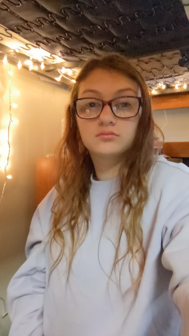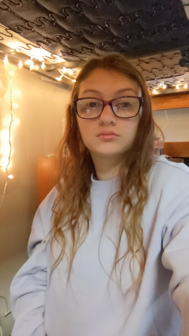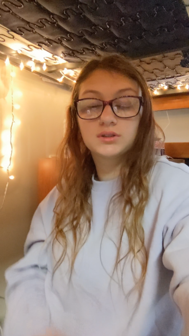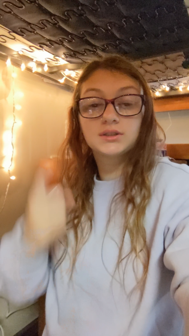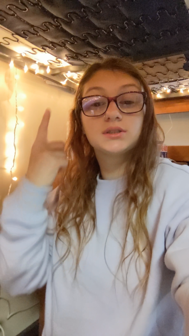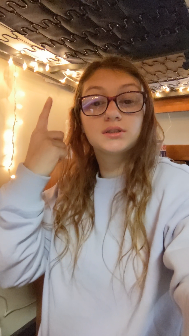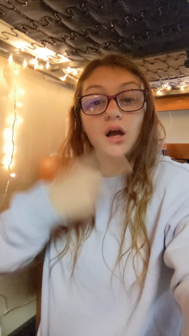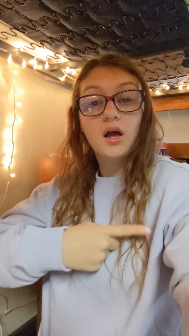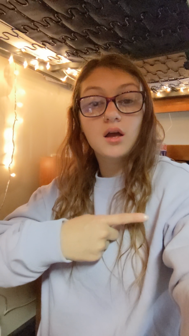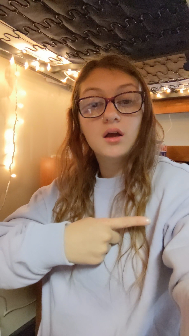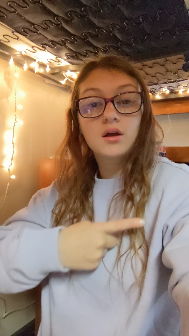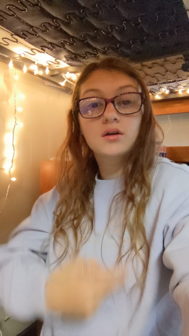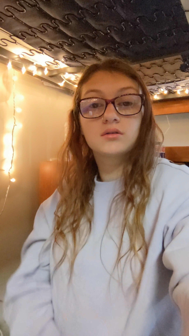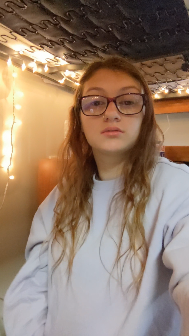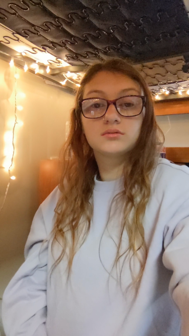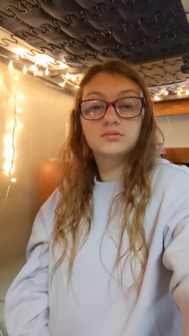day